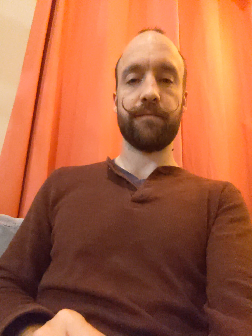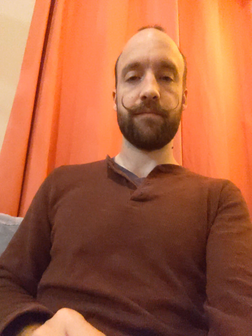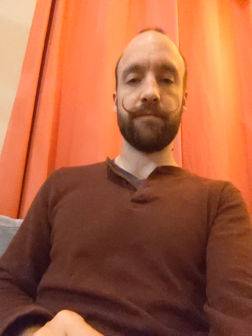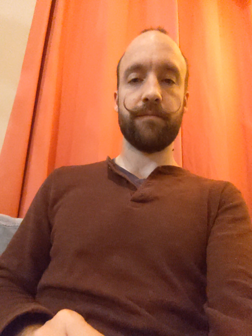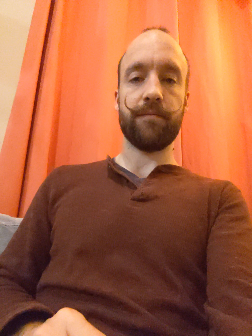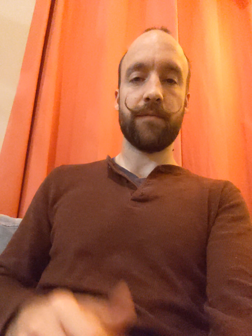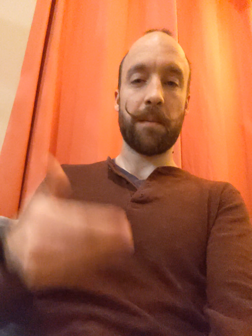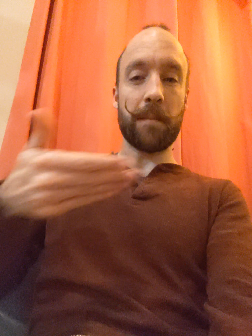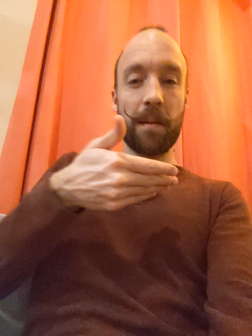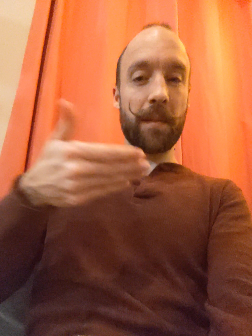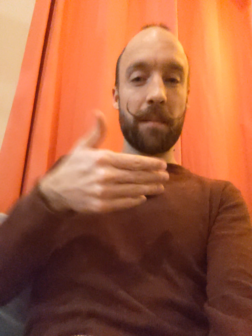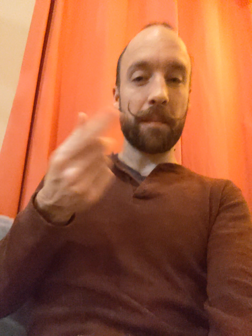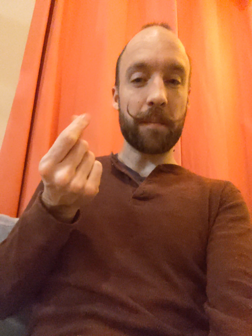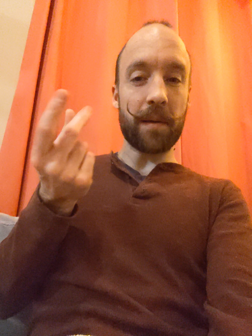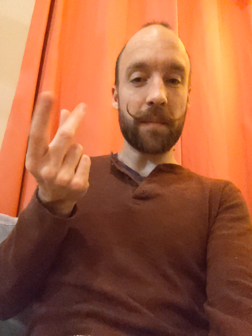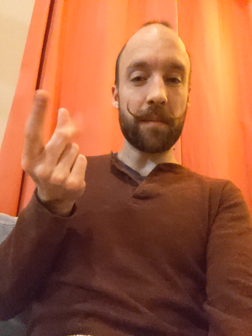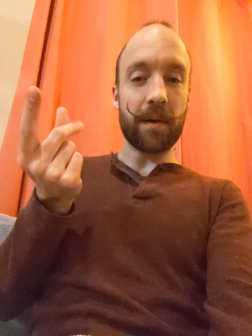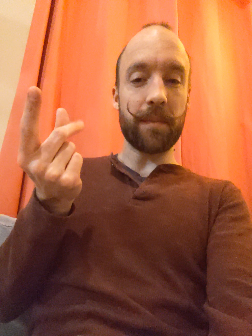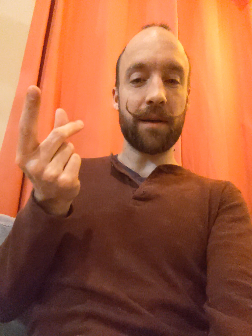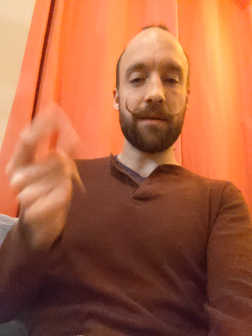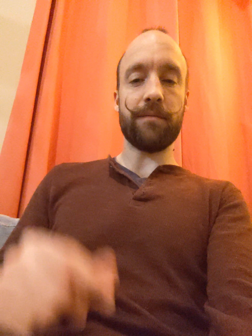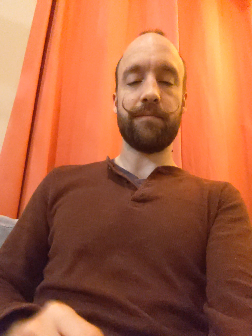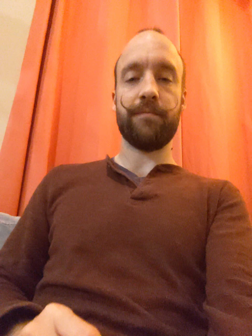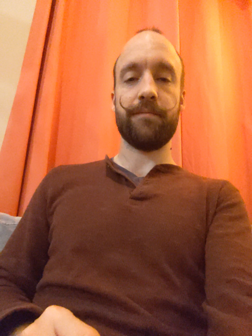puppy